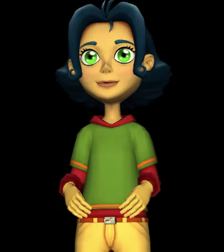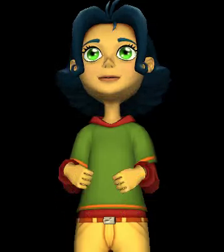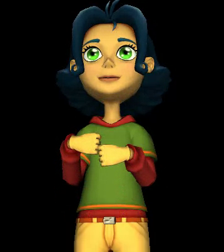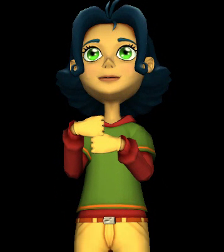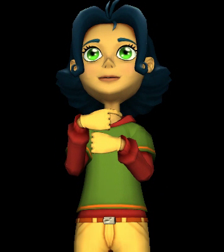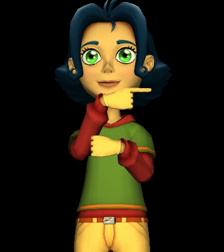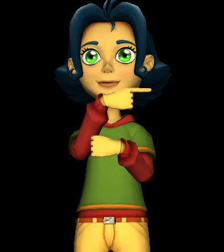يتخلص من